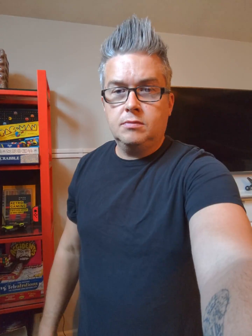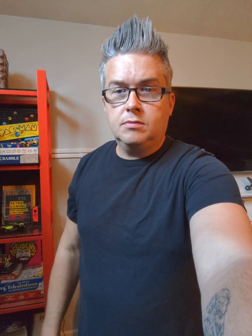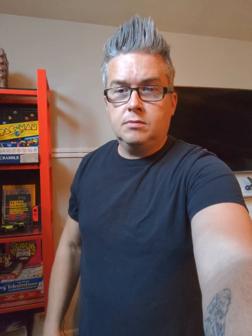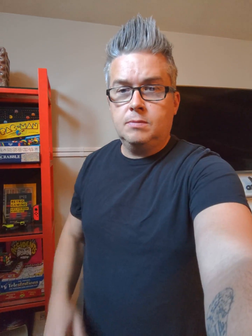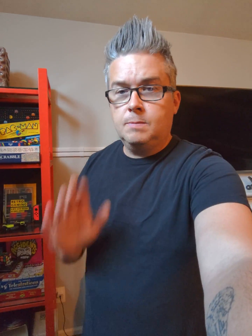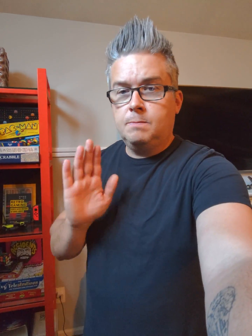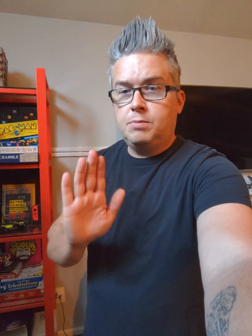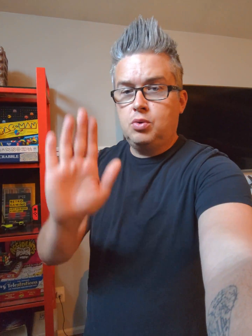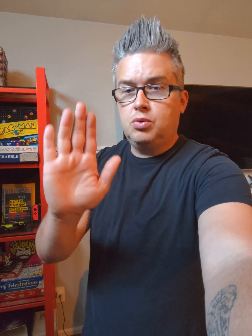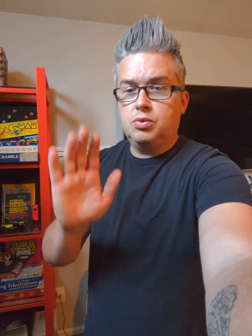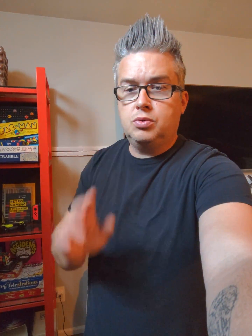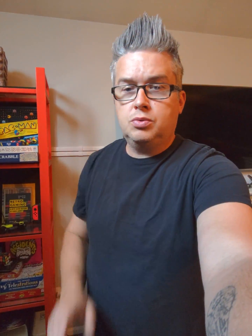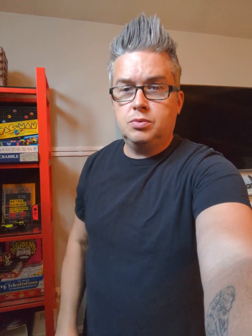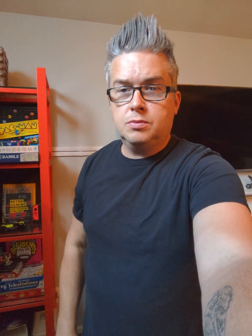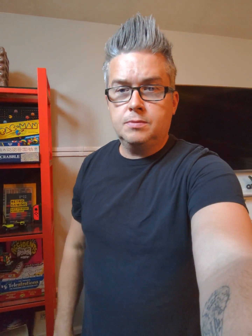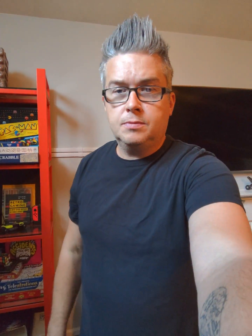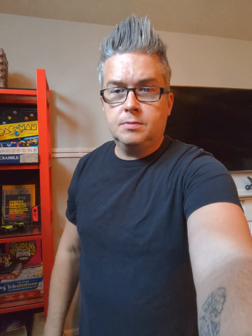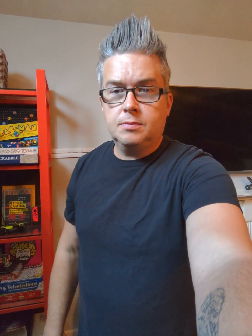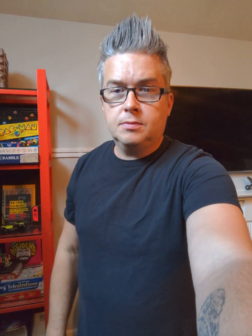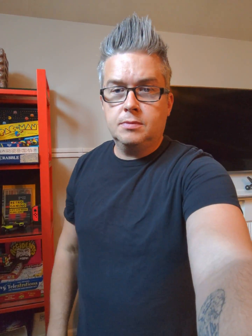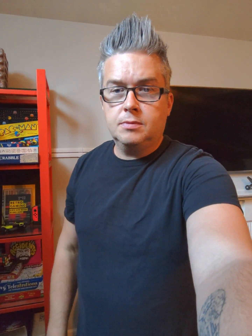push